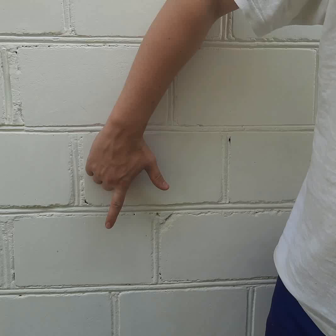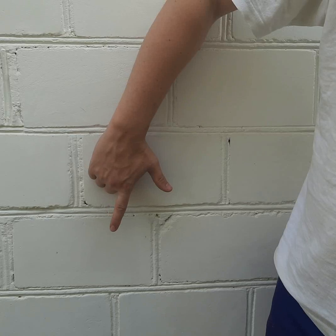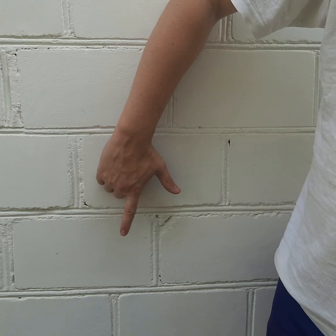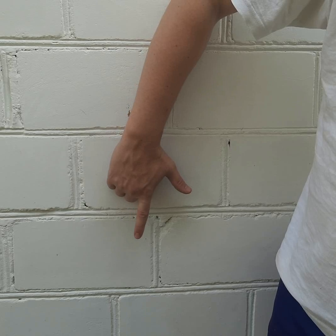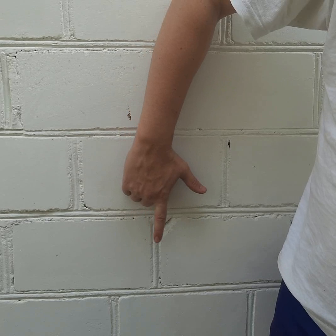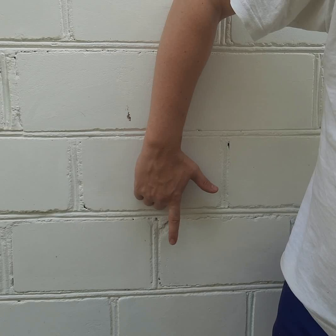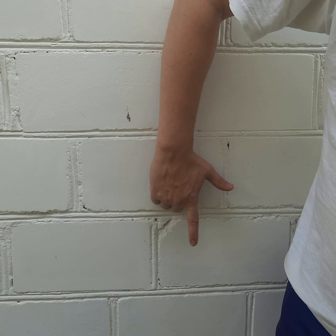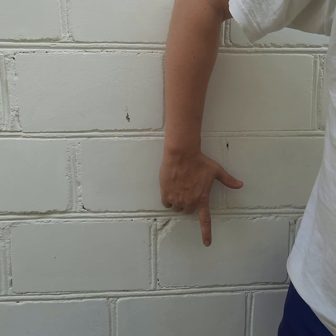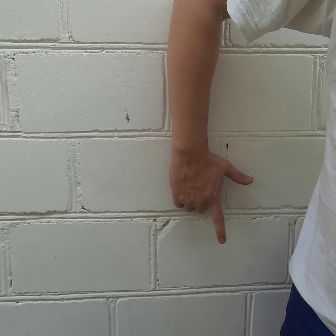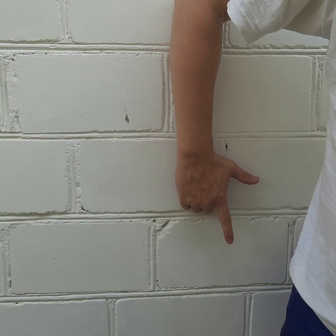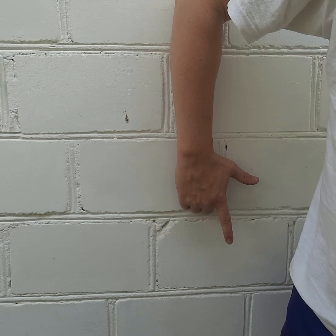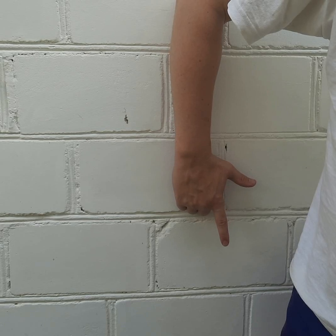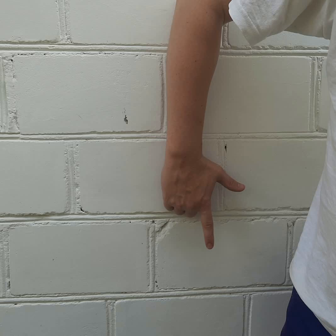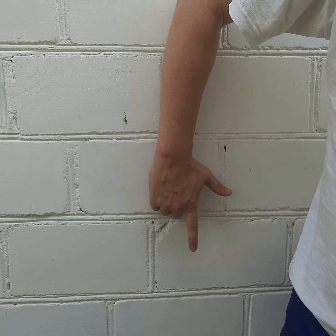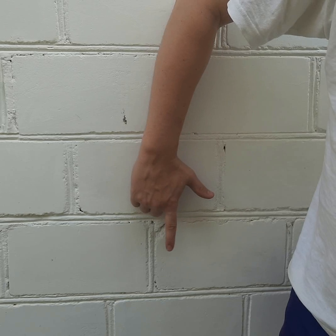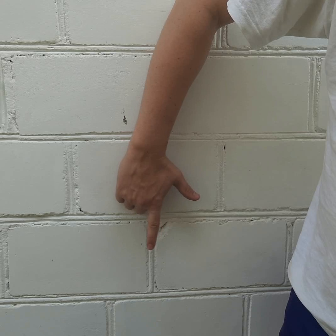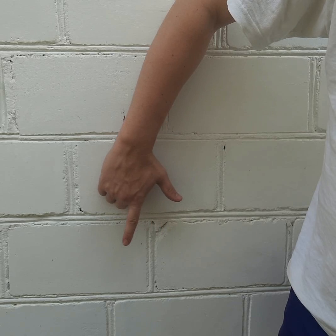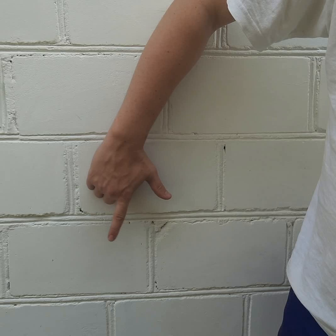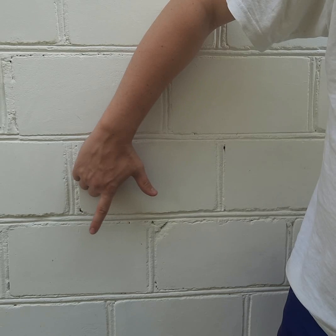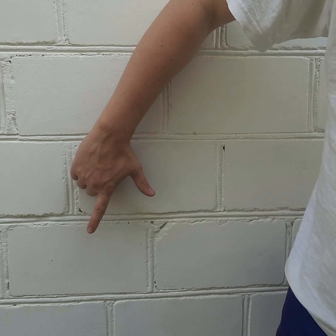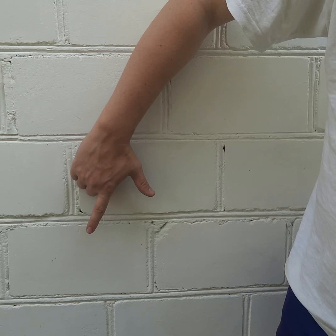Ґ